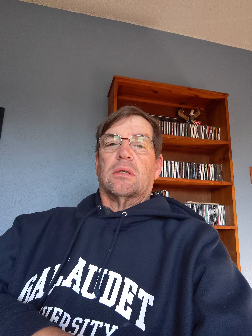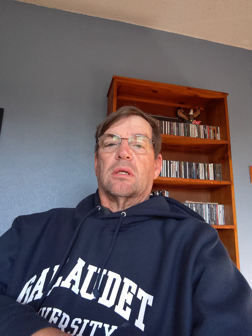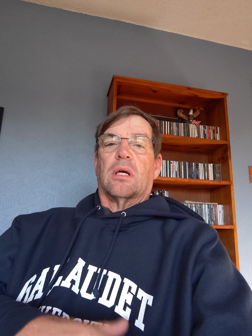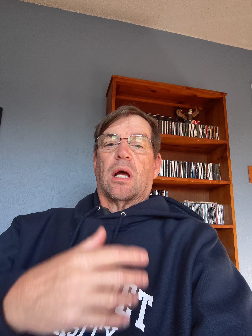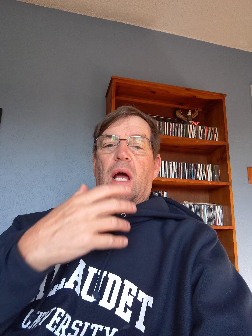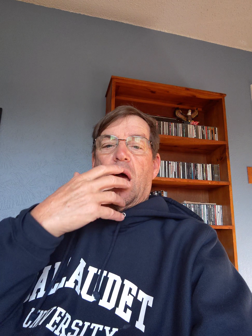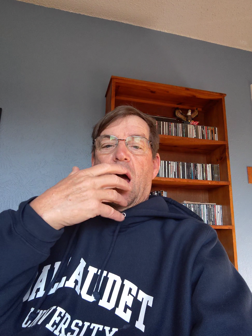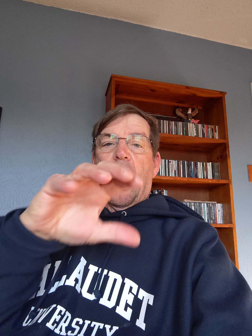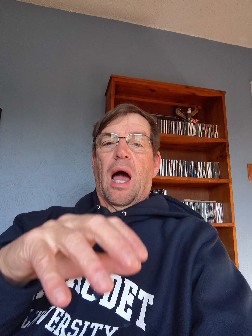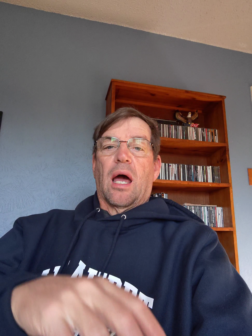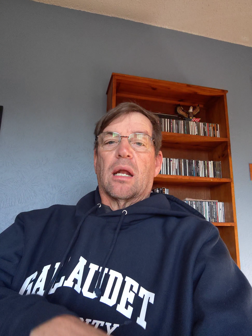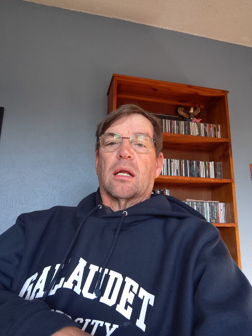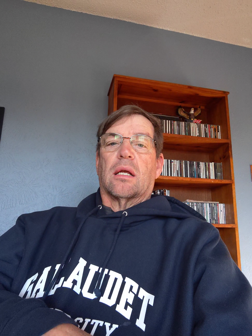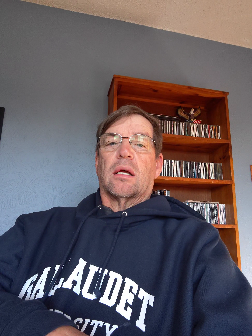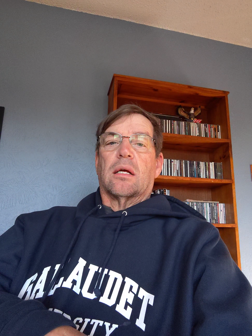hot